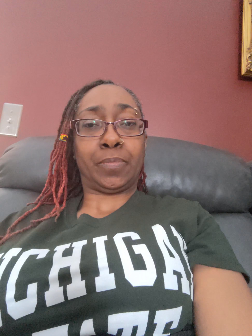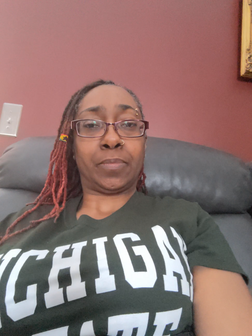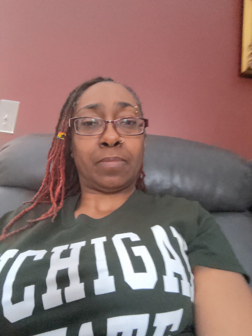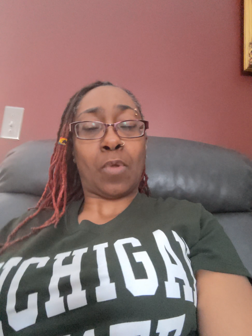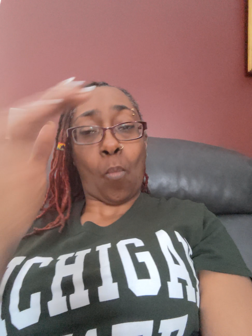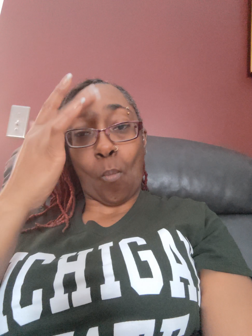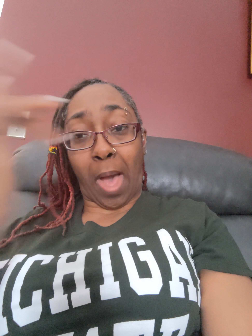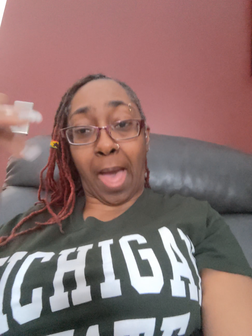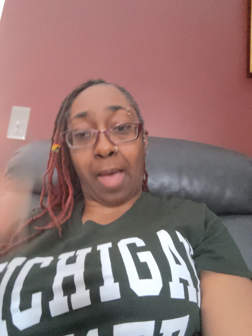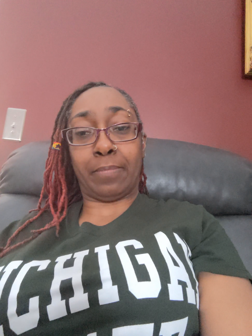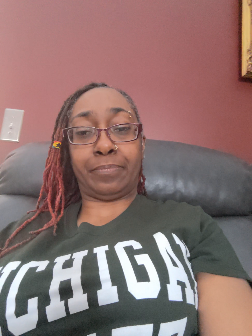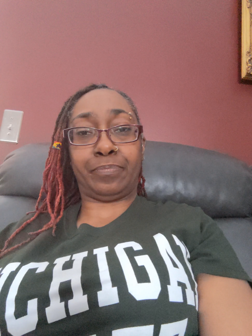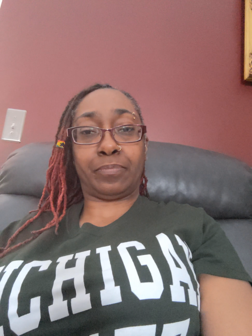why